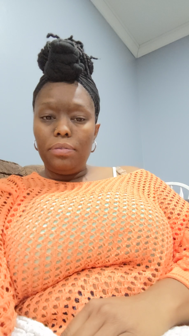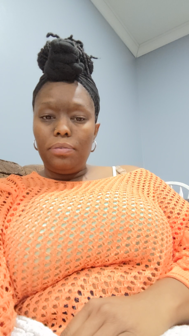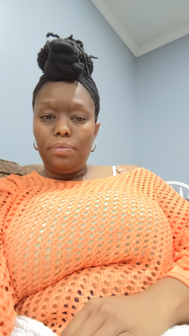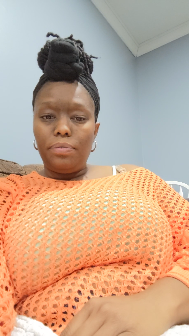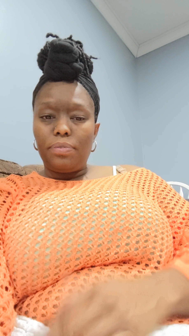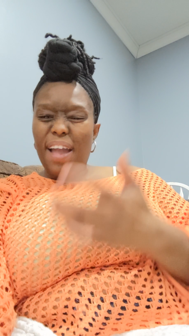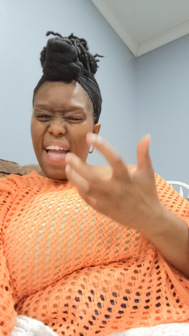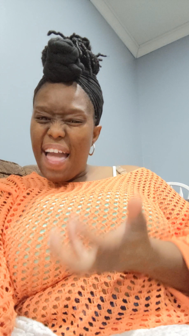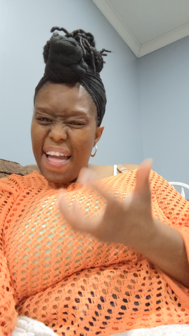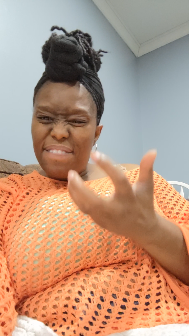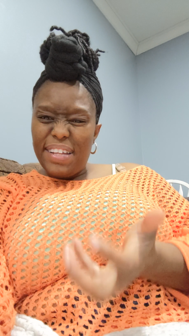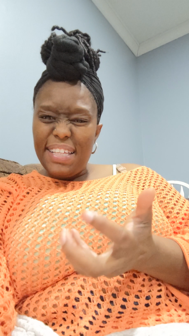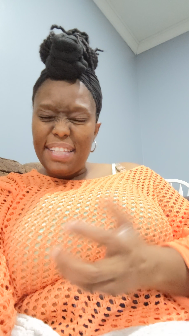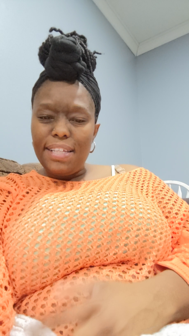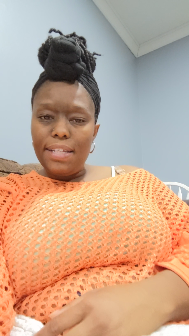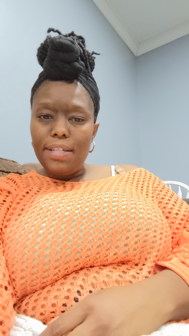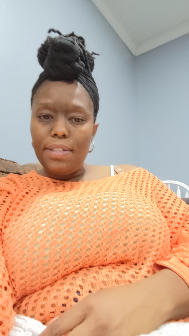heavy